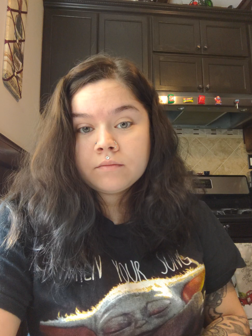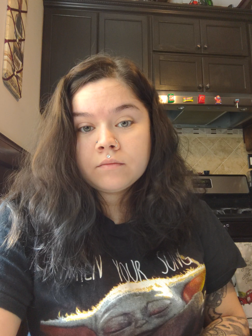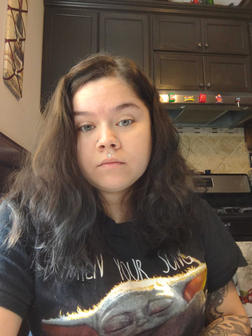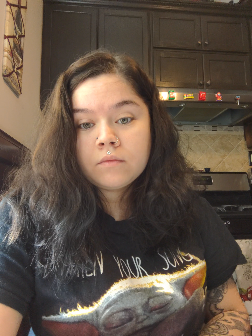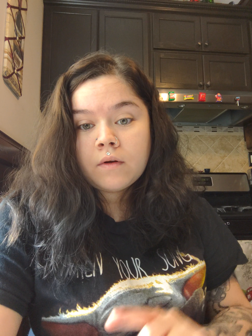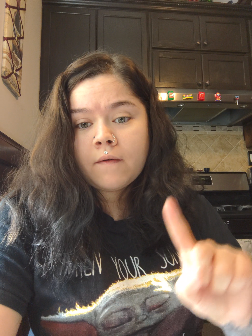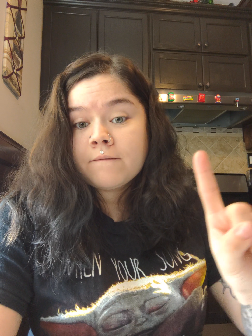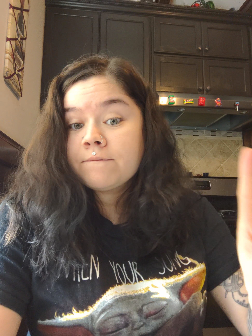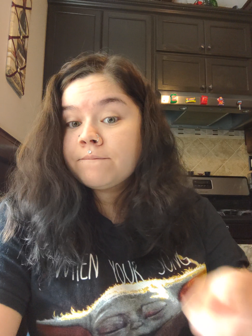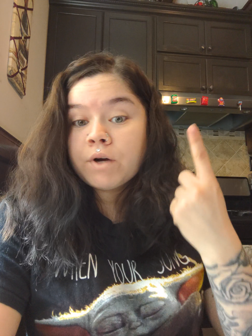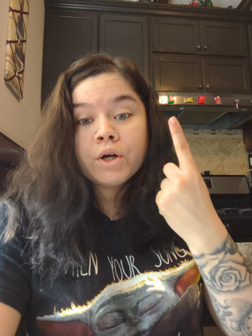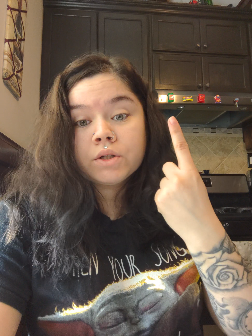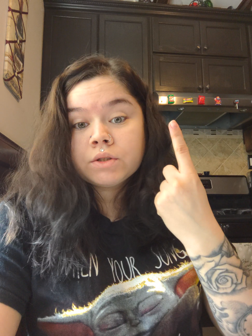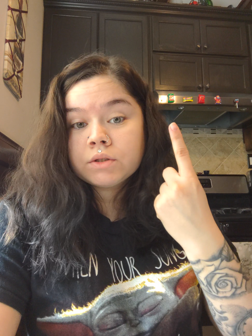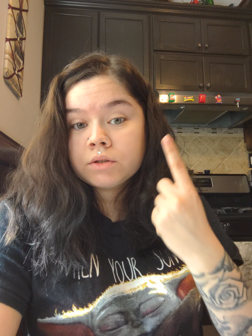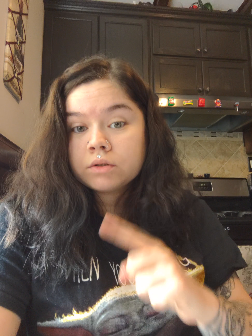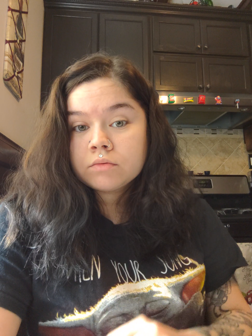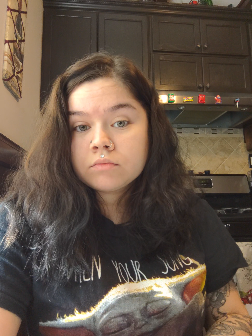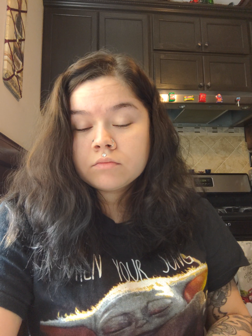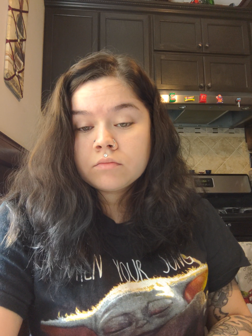first